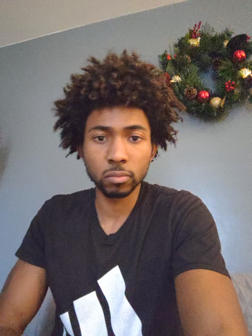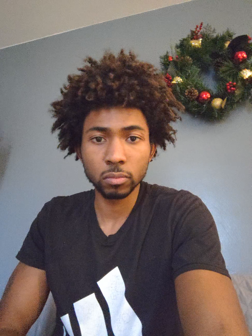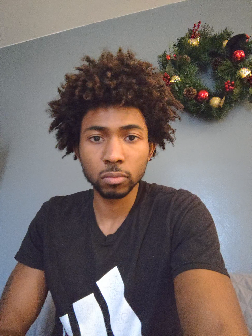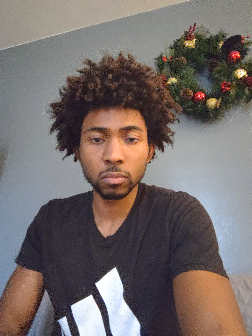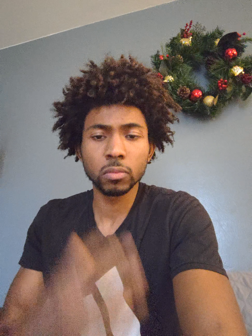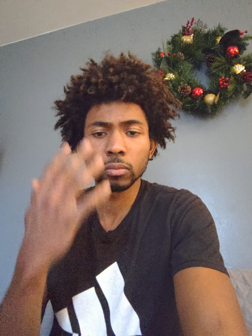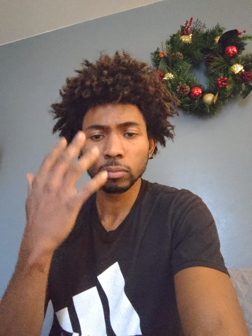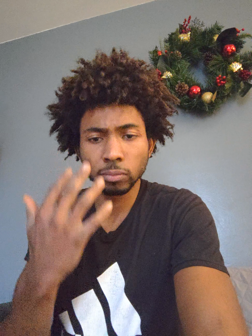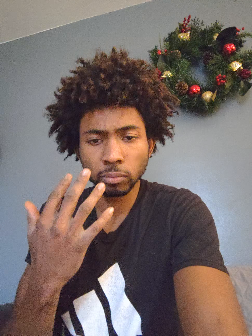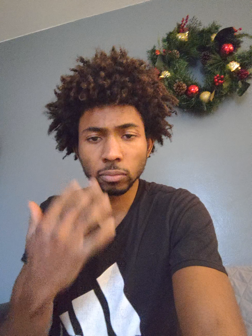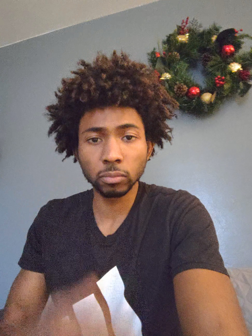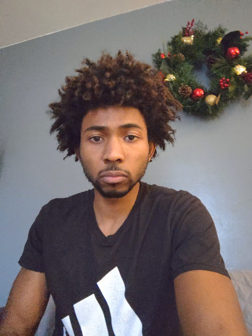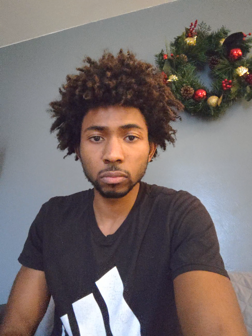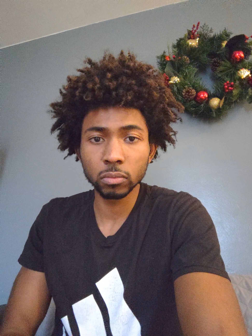sad